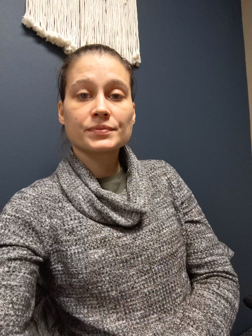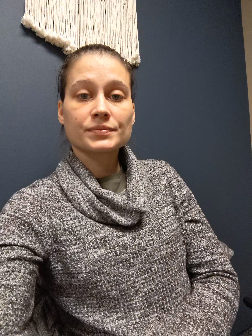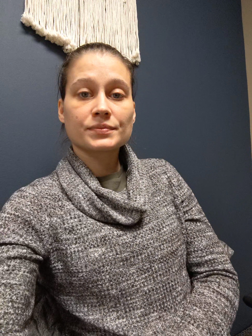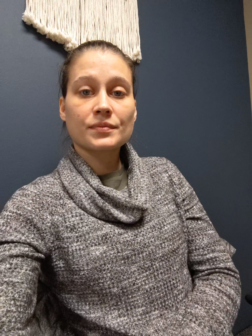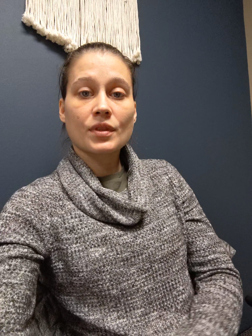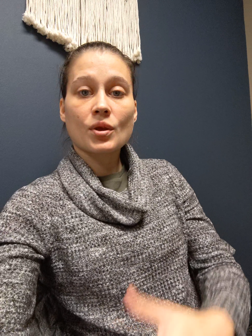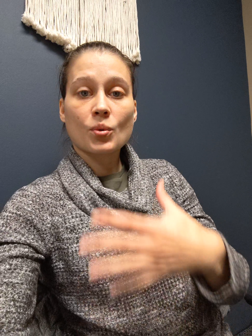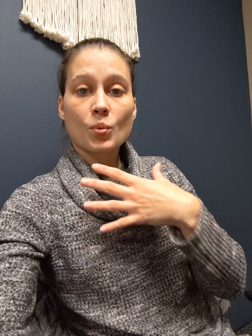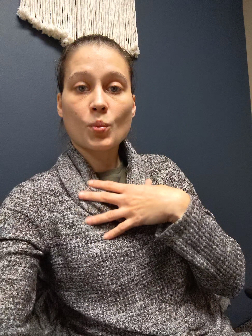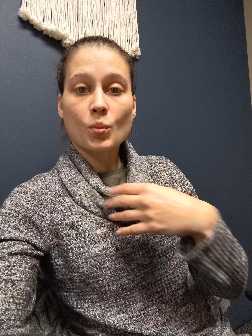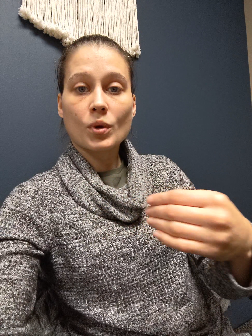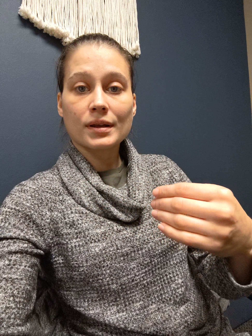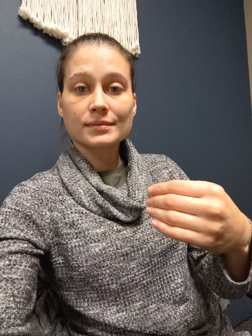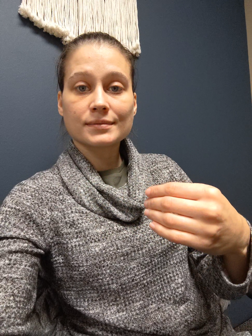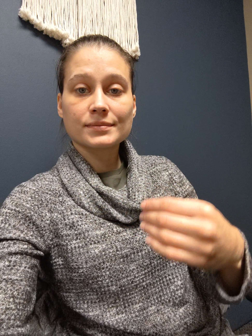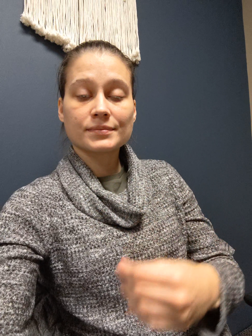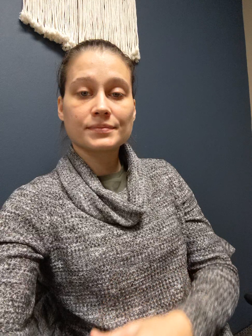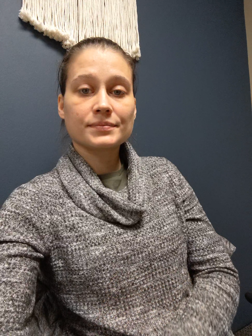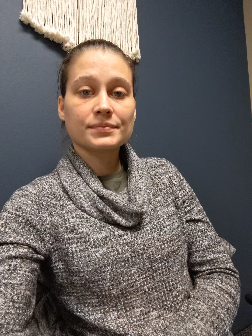white